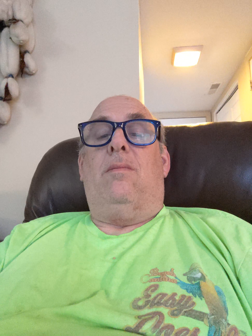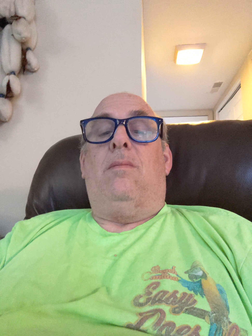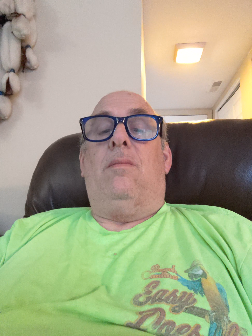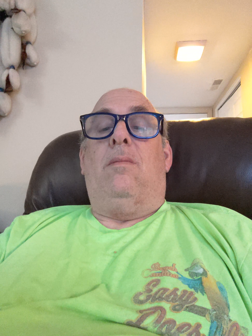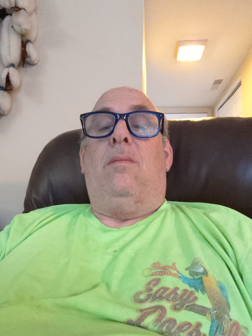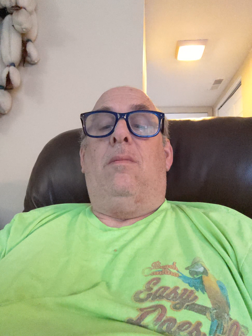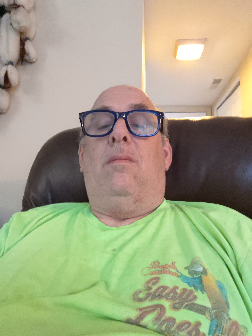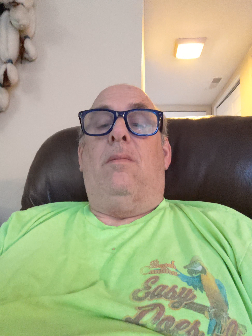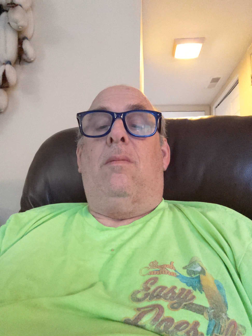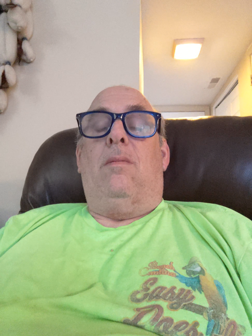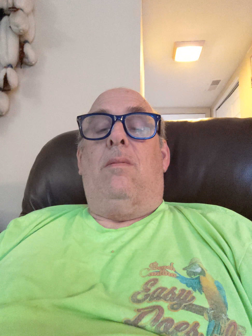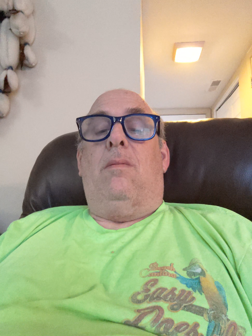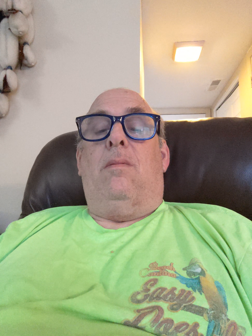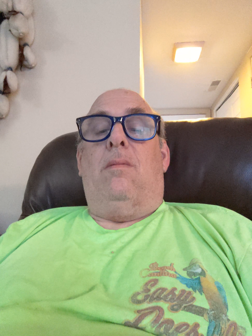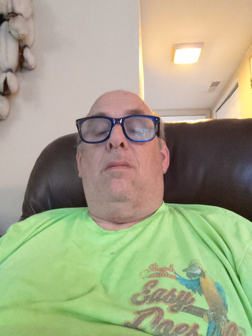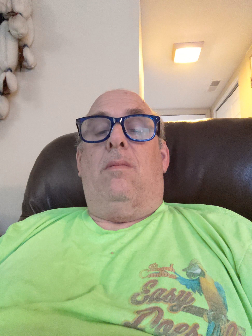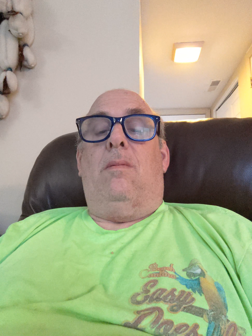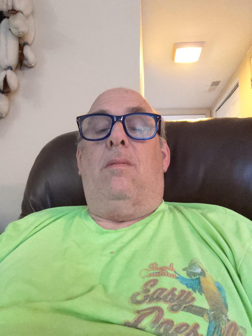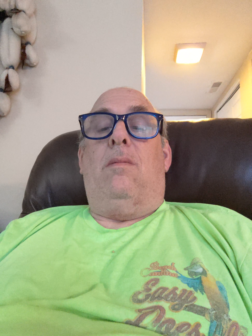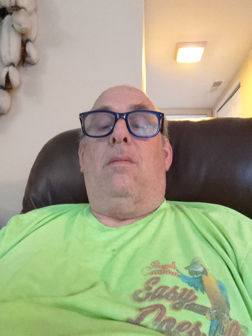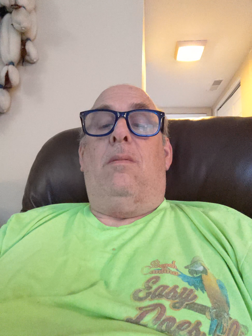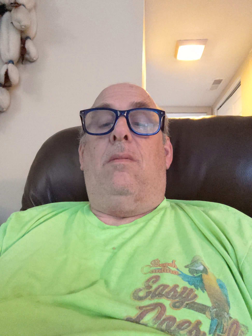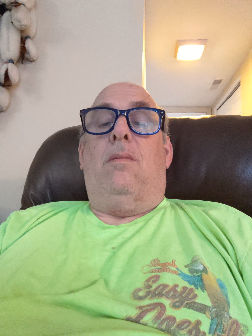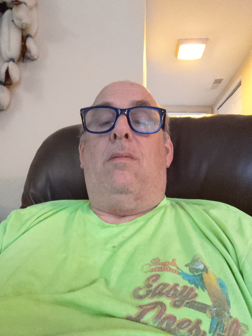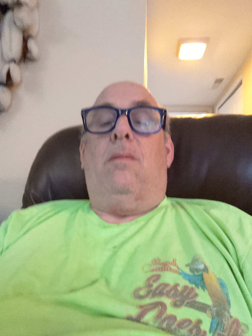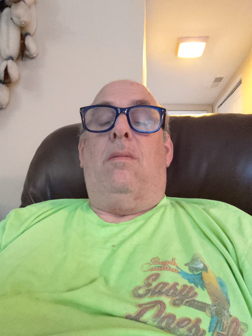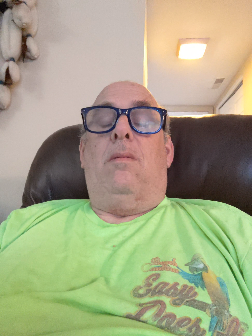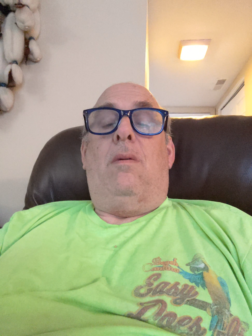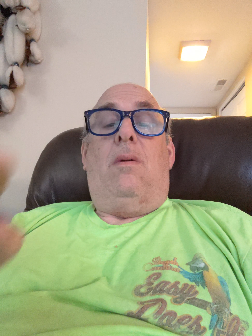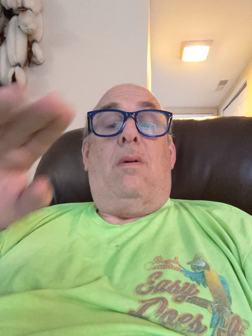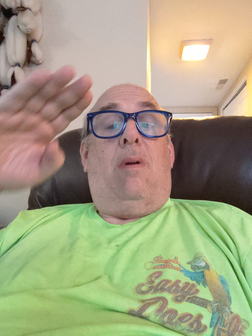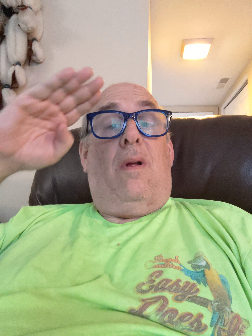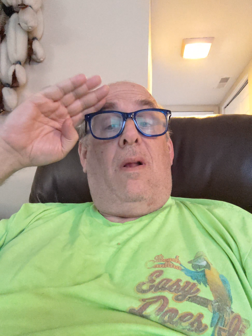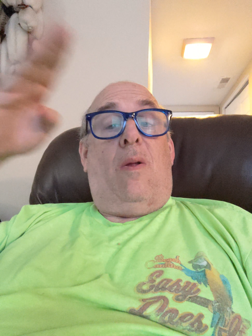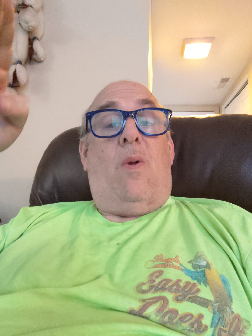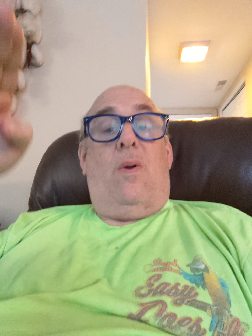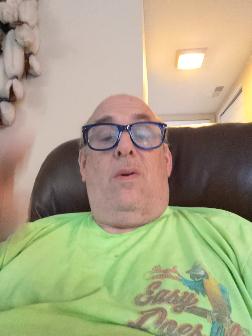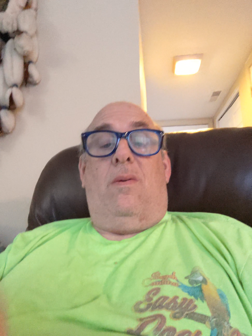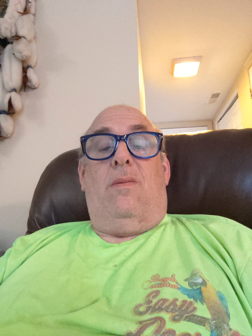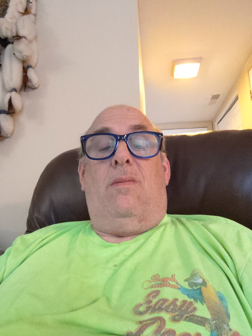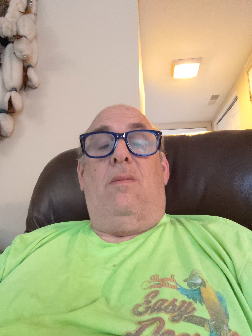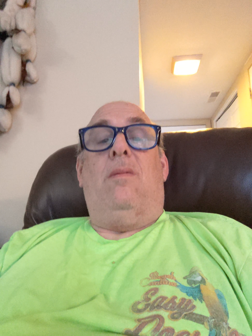hello